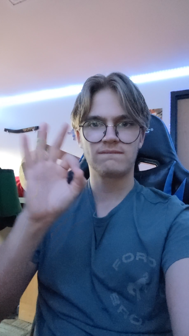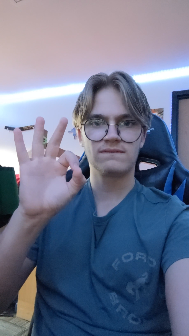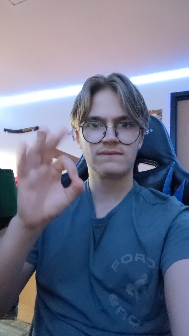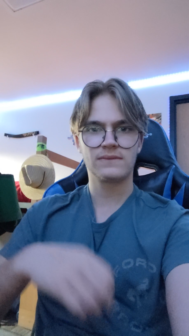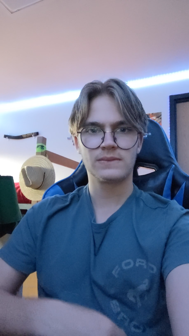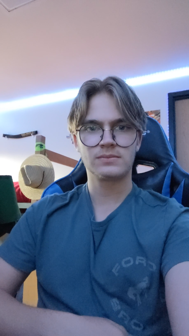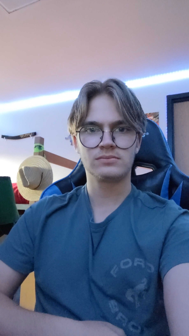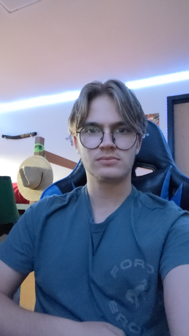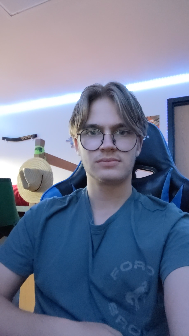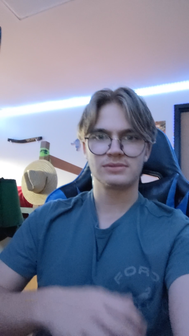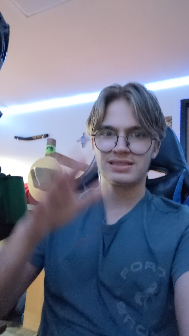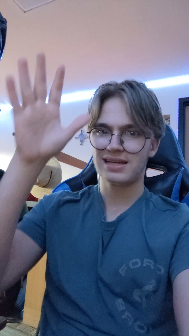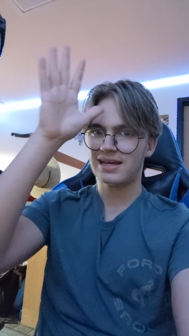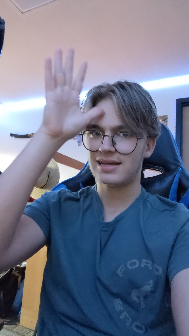daddy